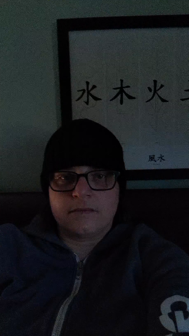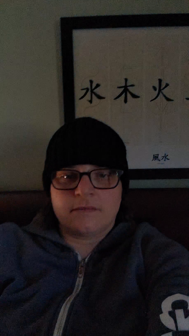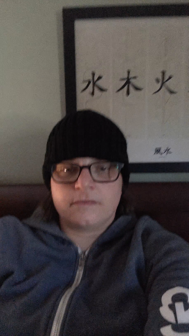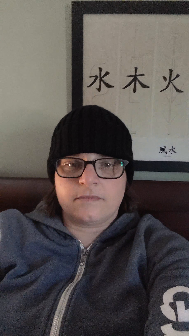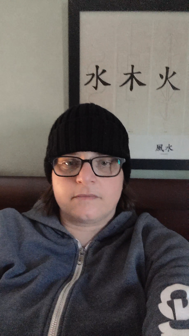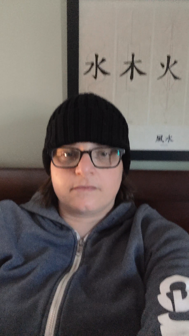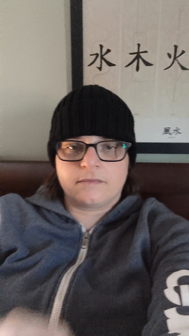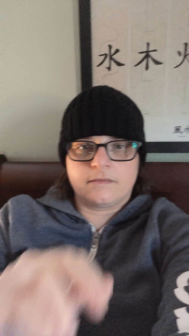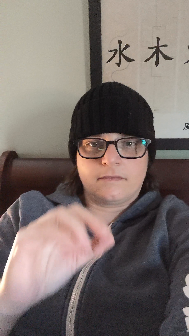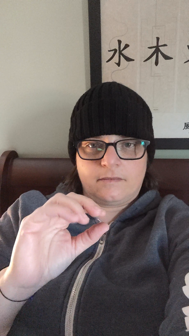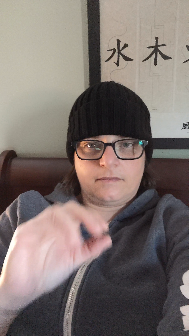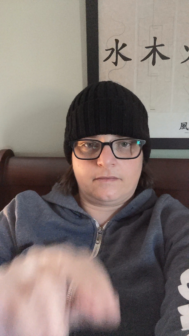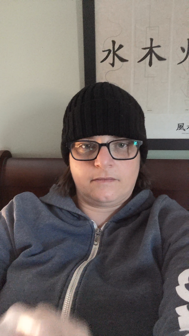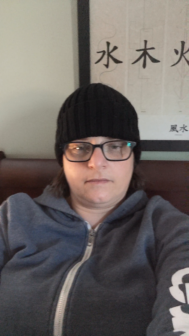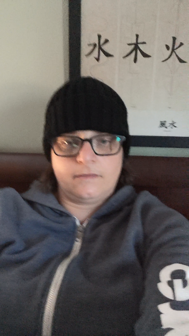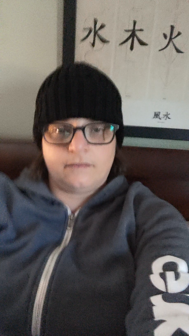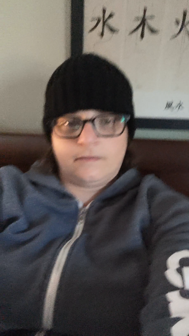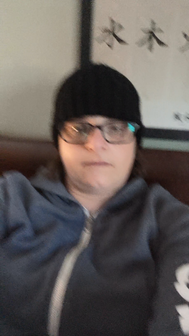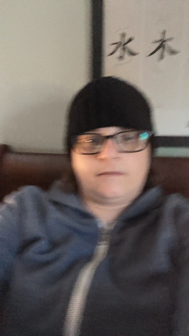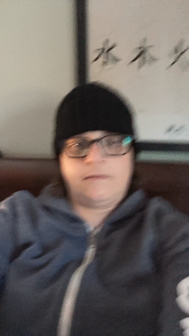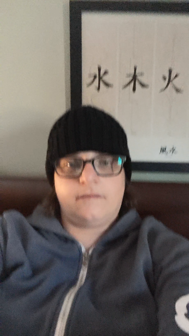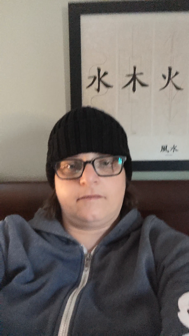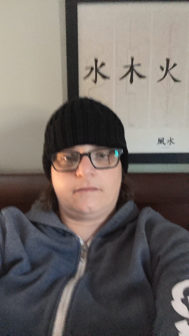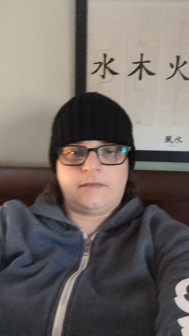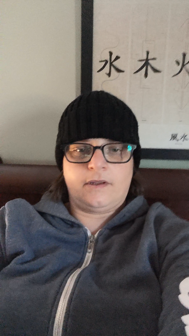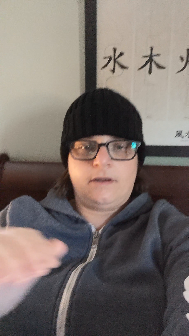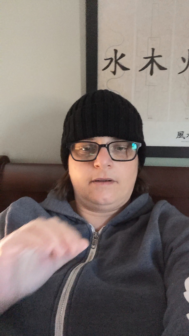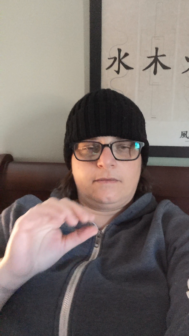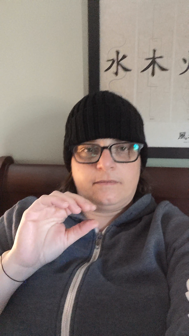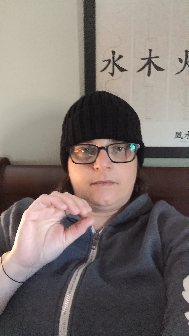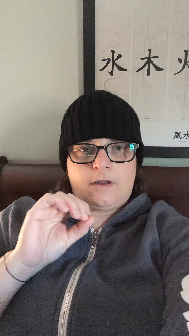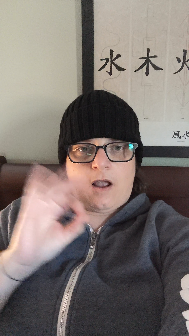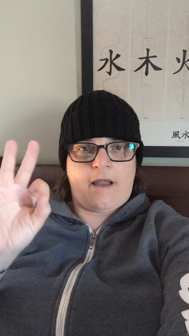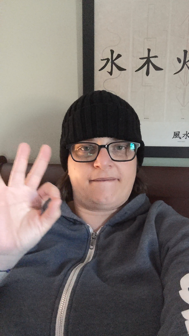off